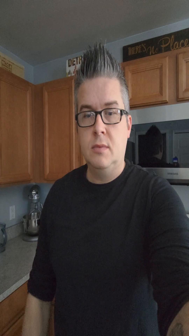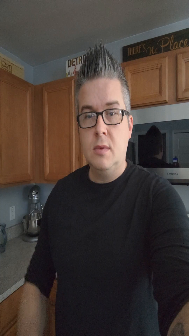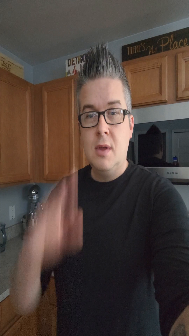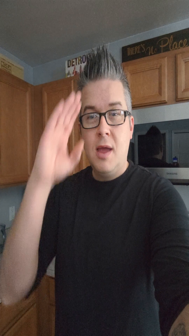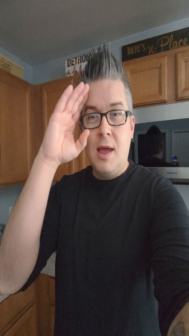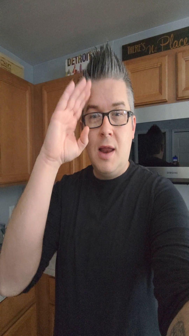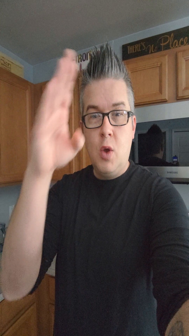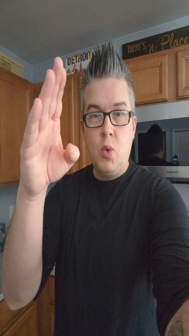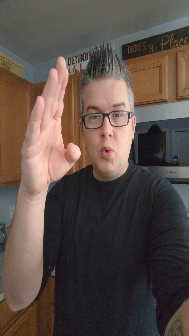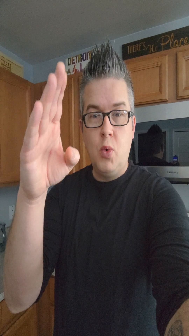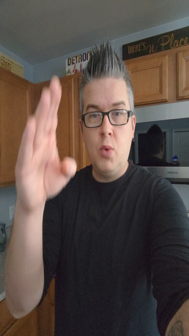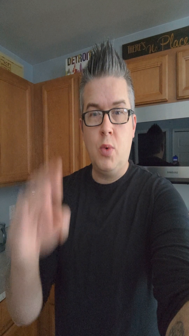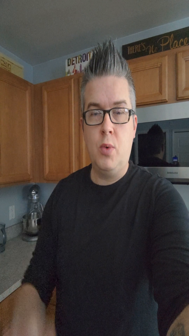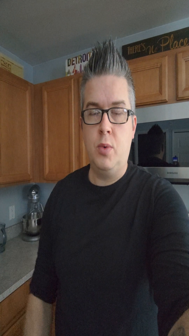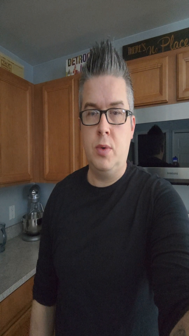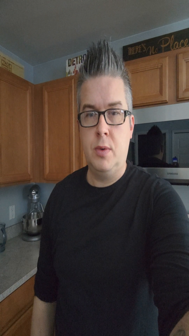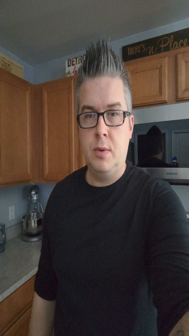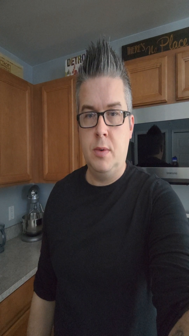hello